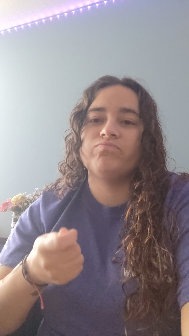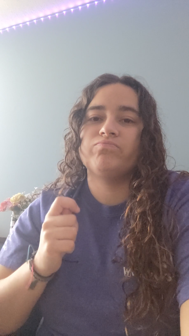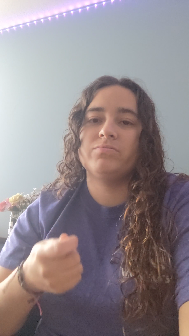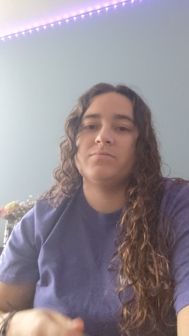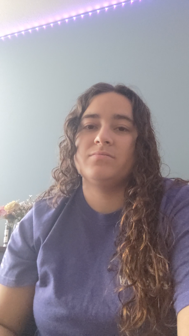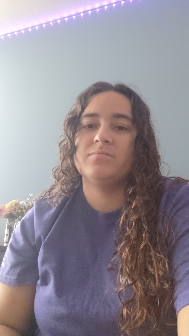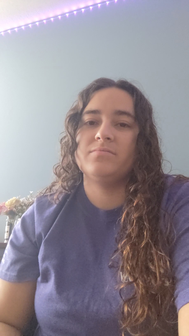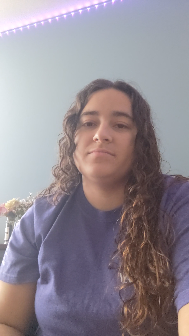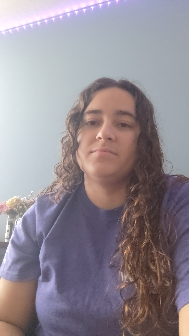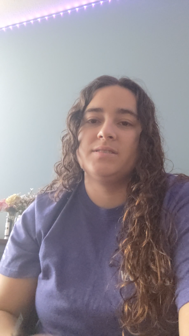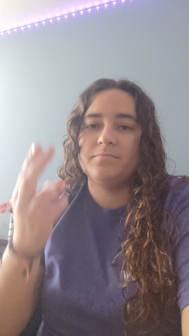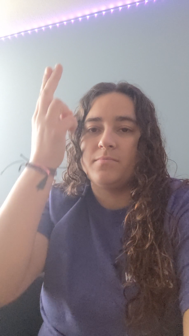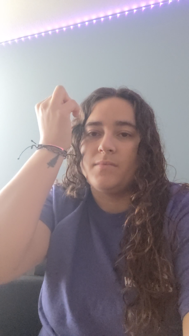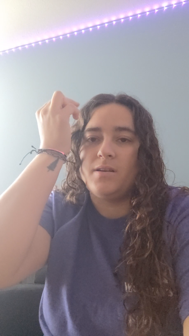bunny